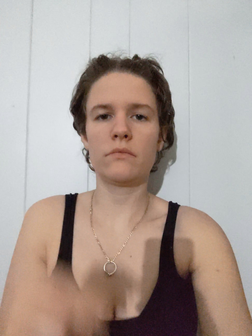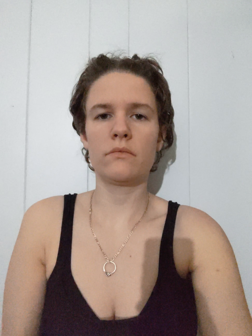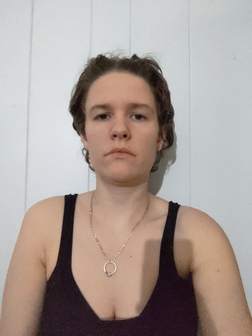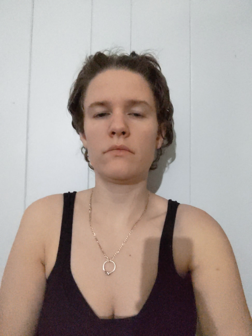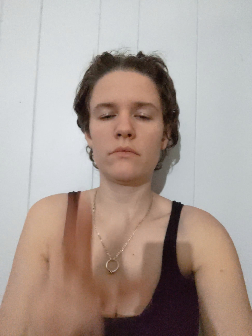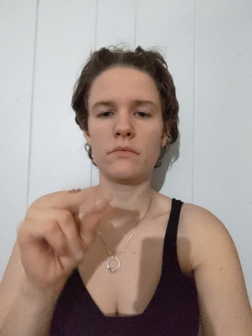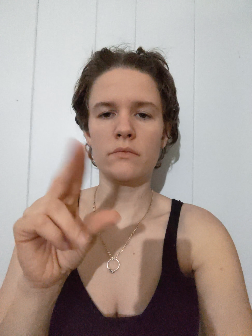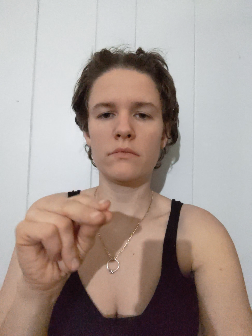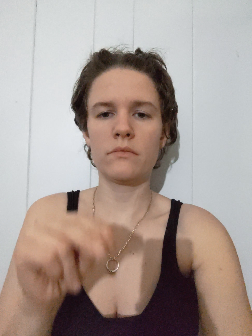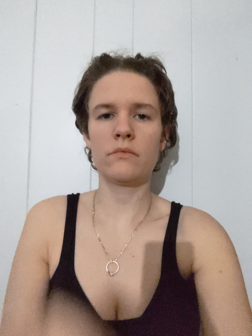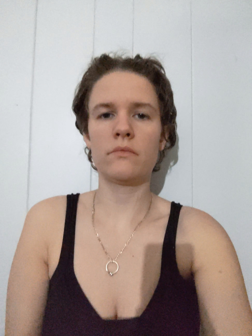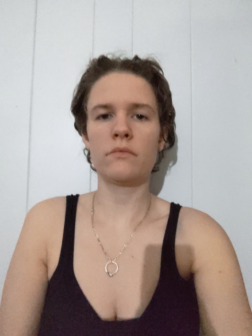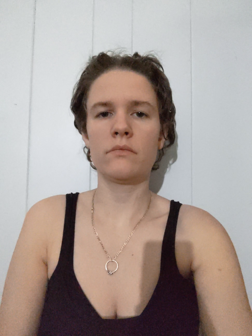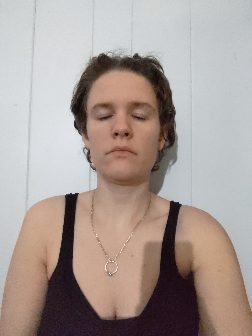no